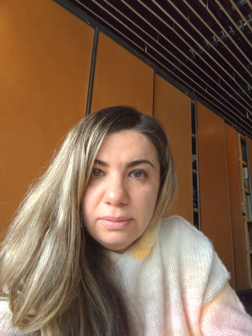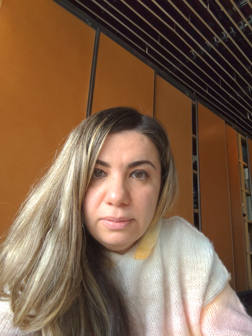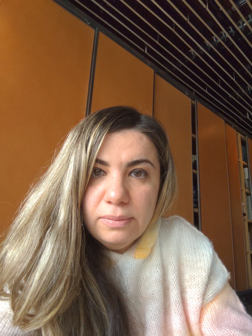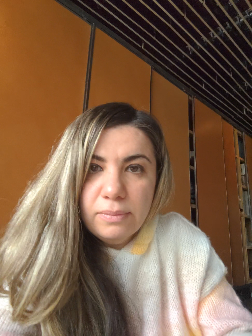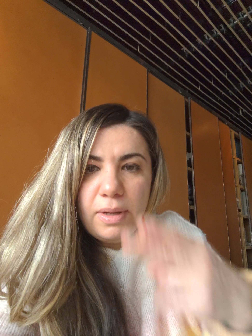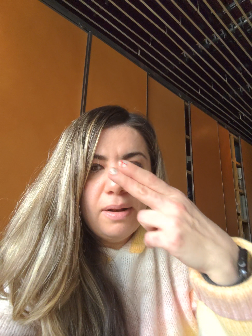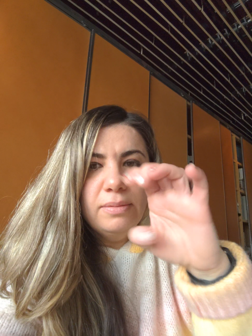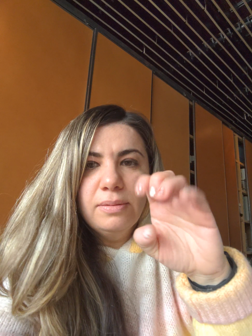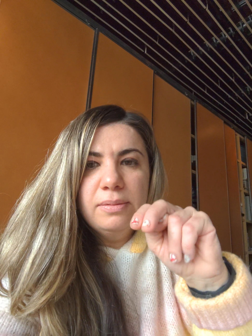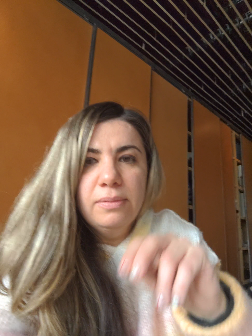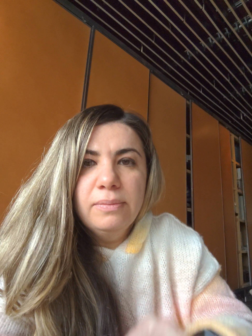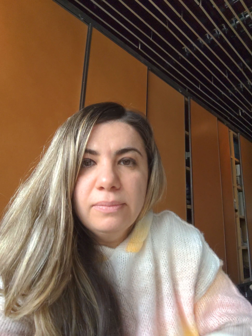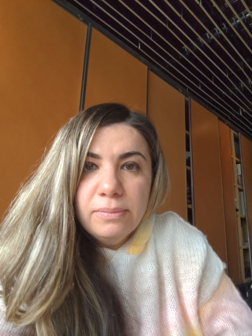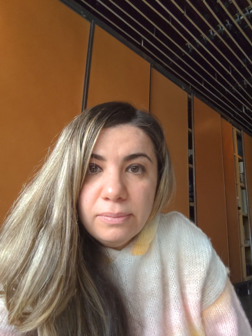hen